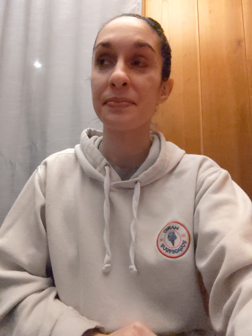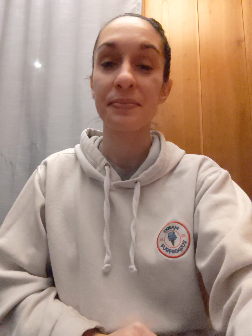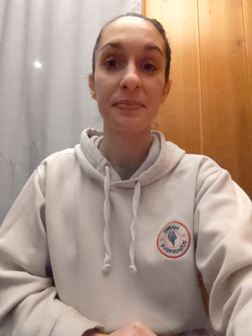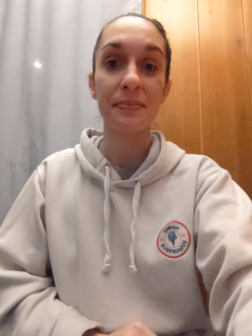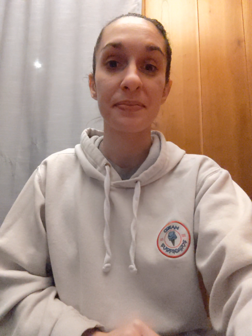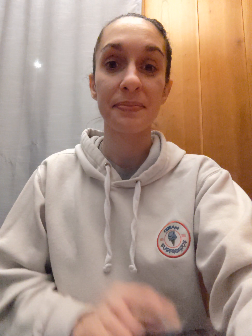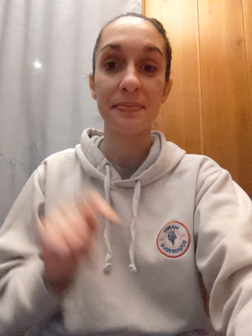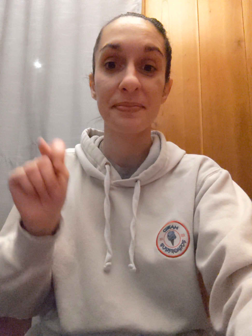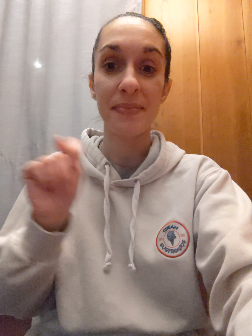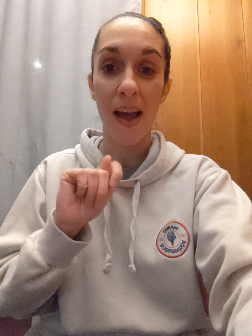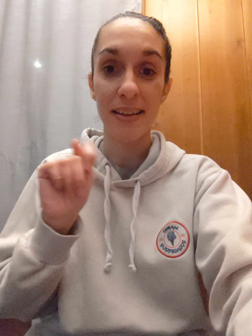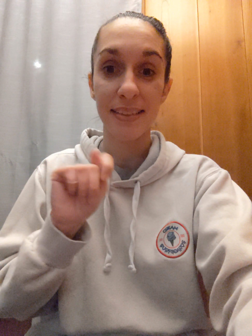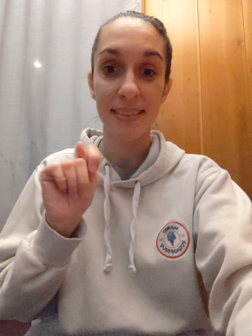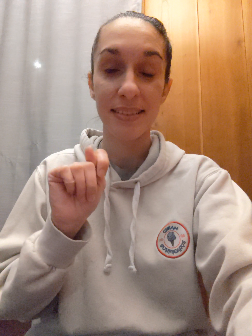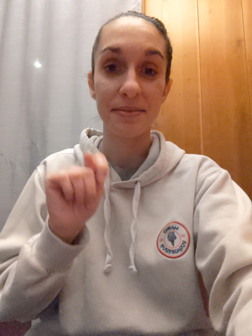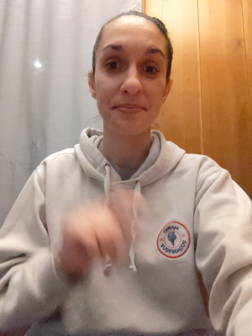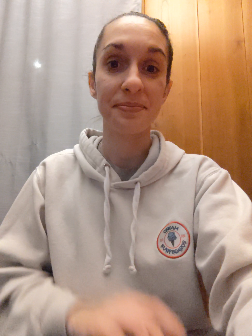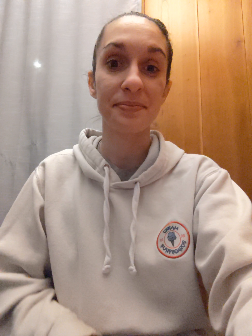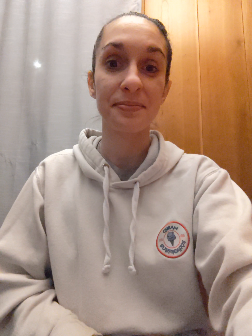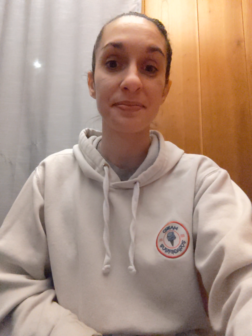potty